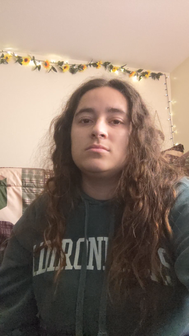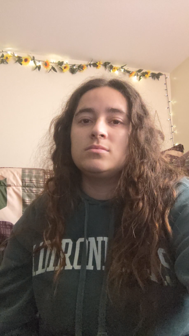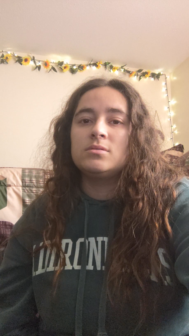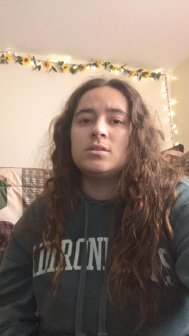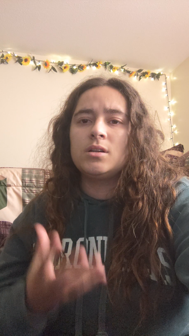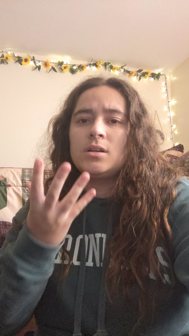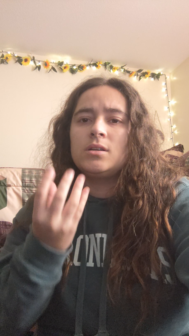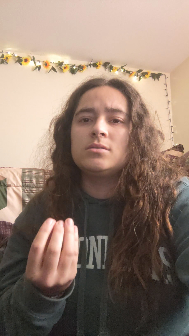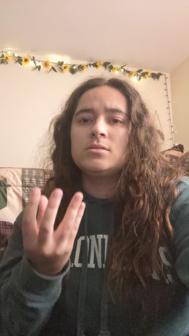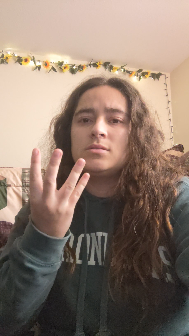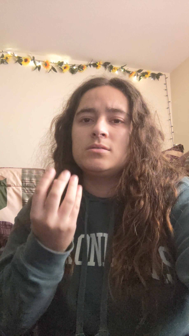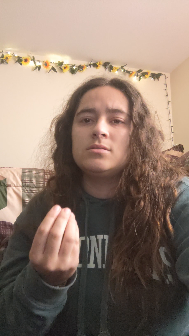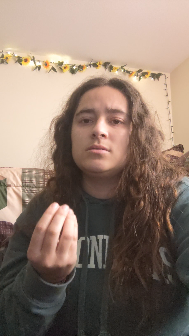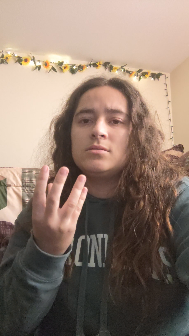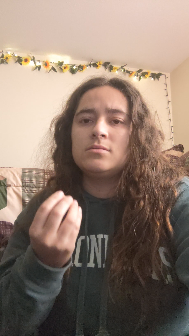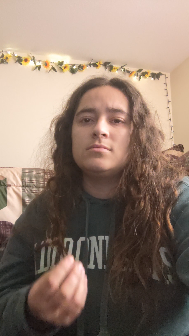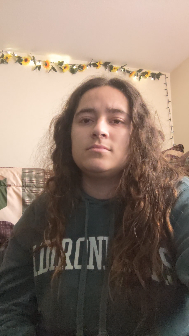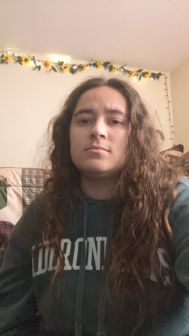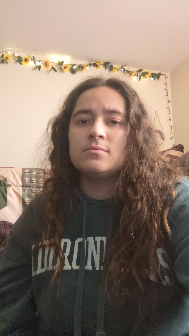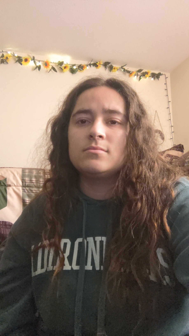gentle